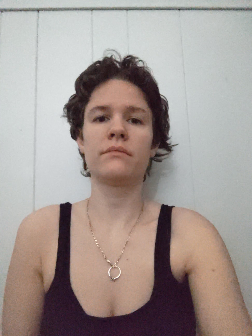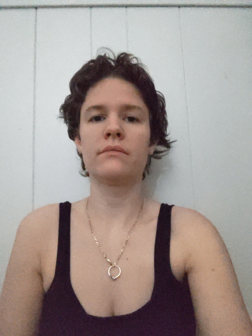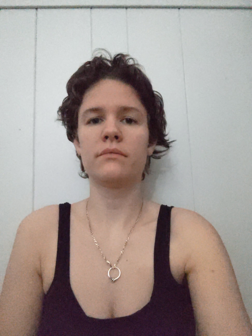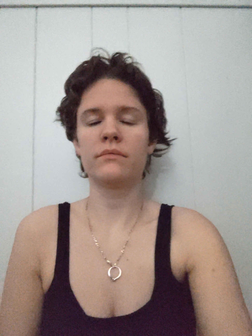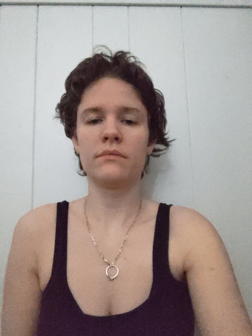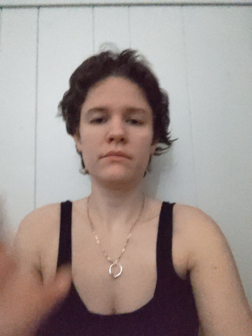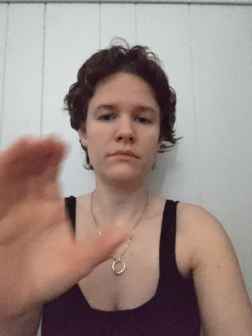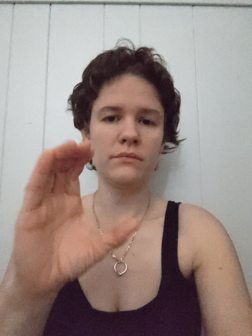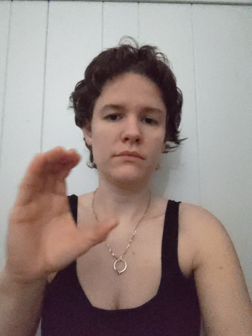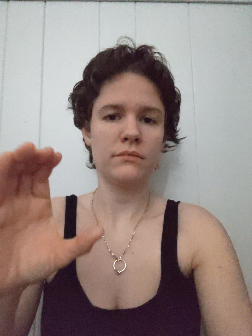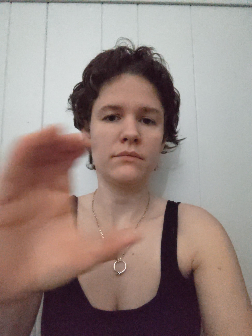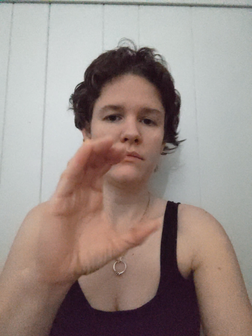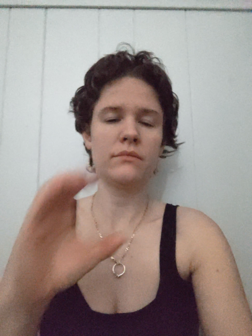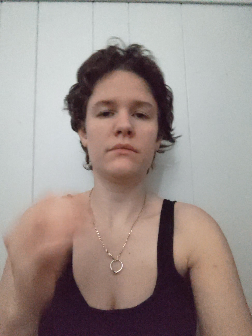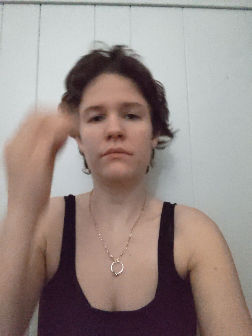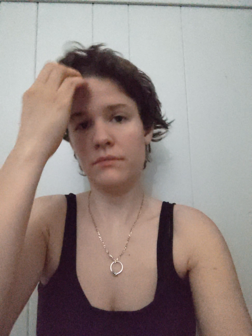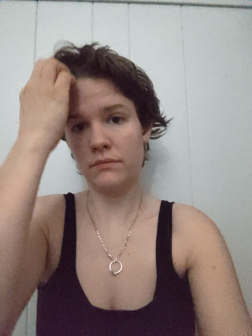chocolate